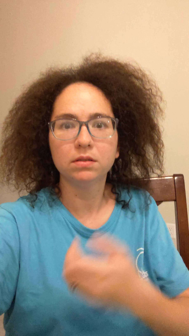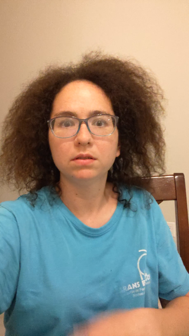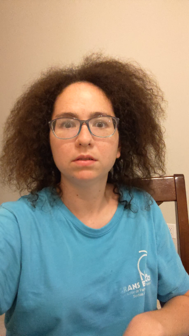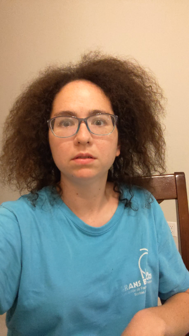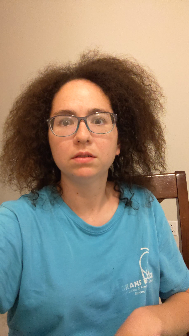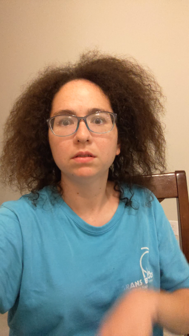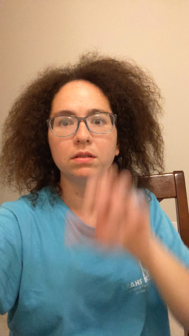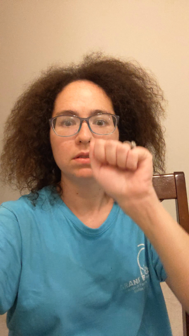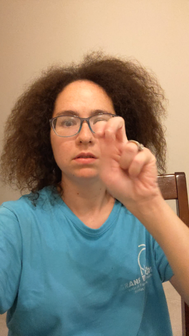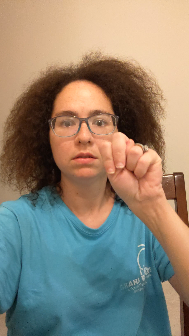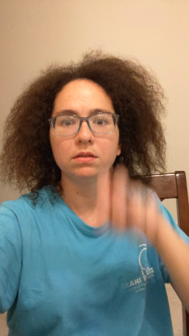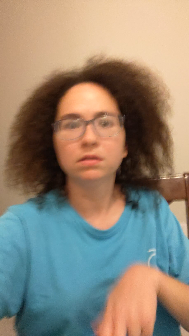an